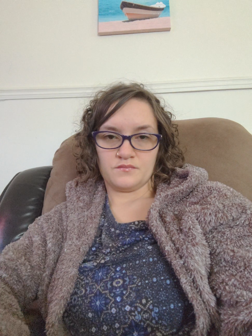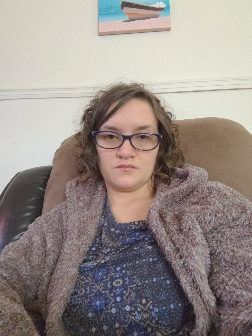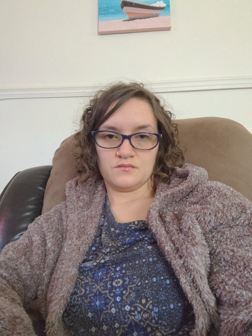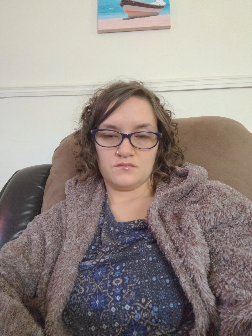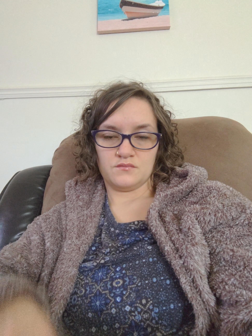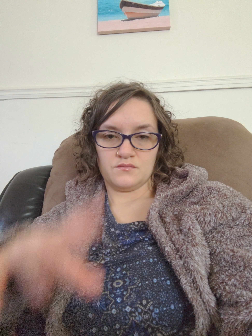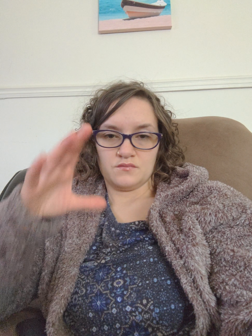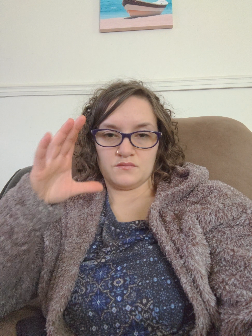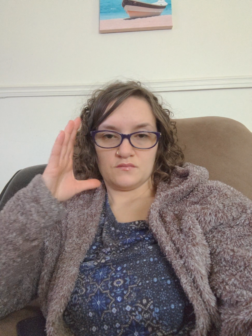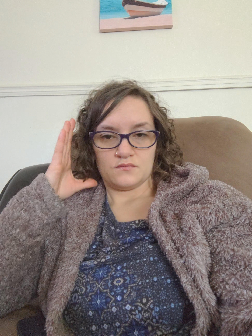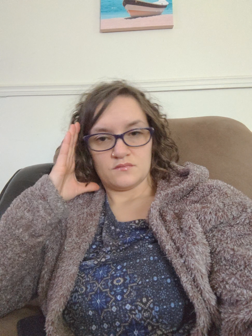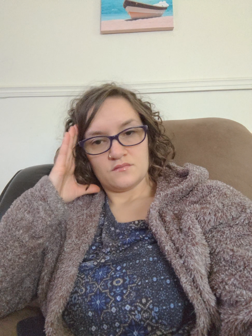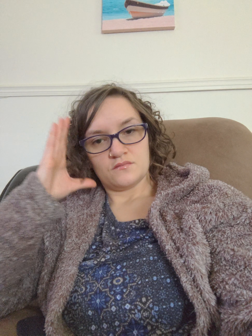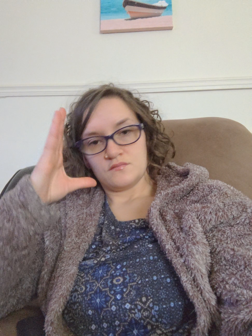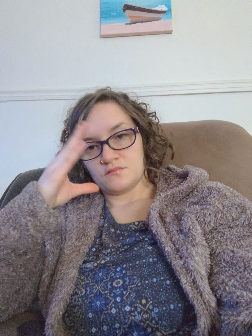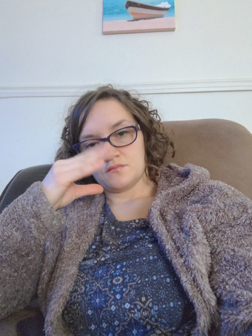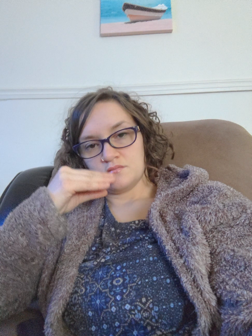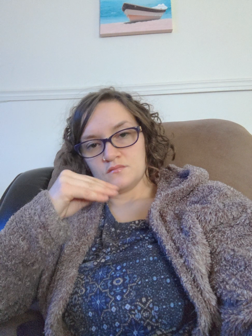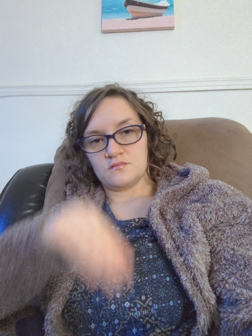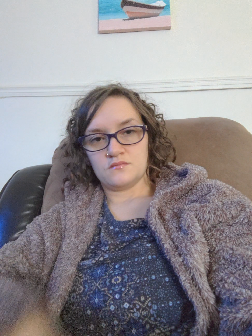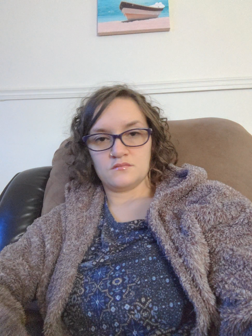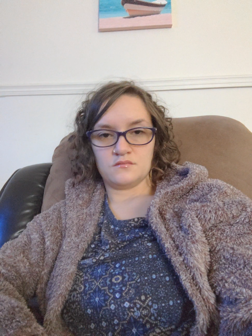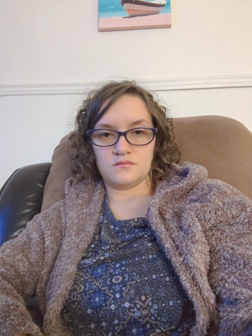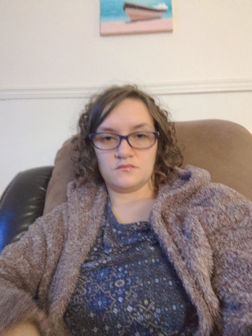nap